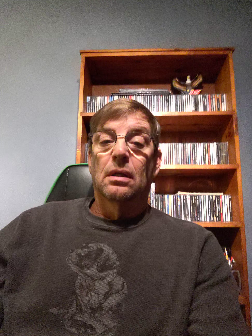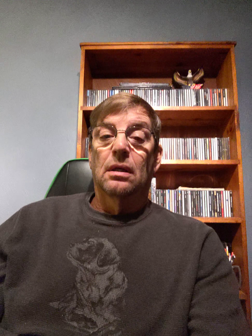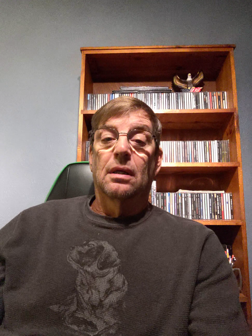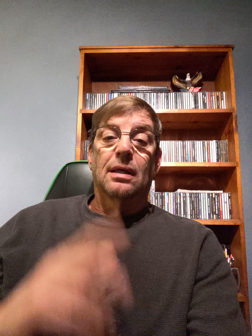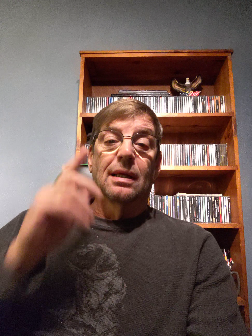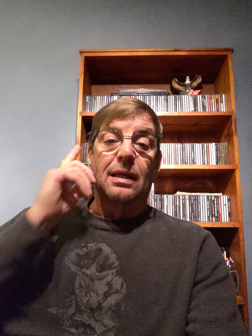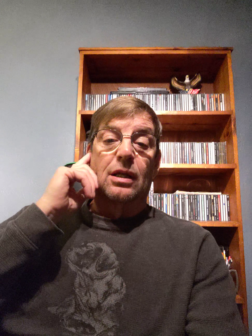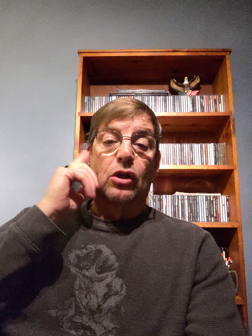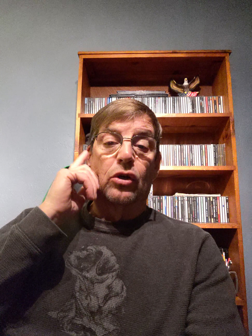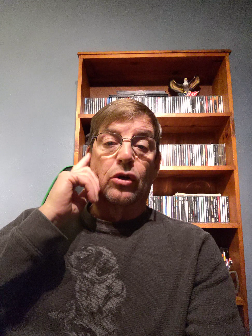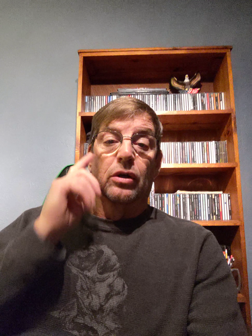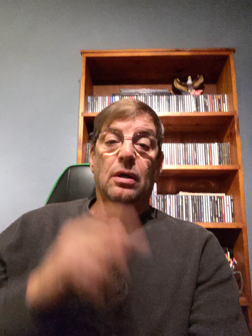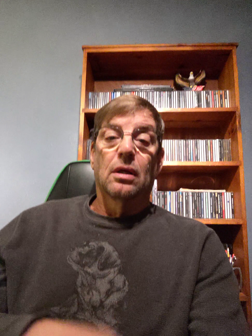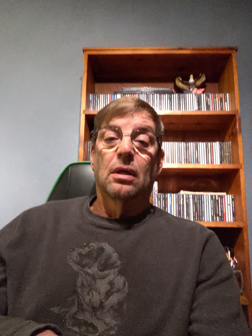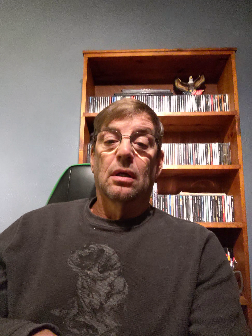hear